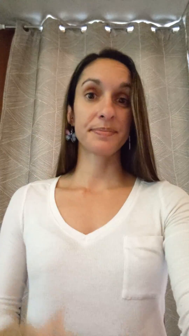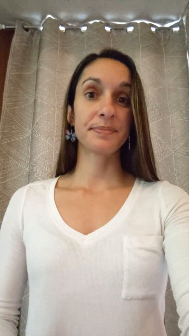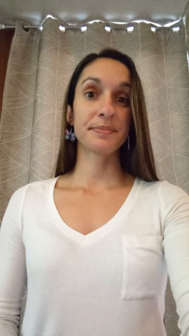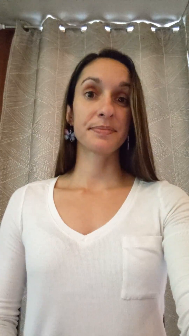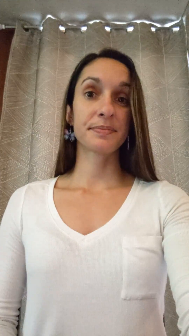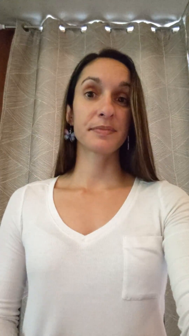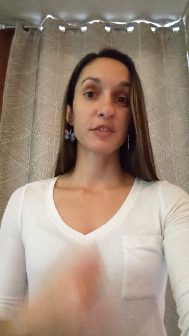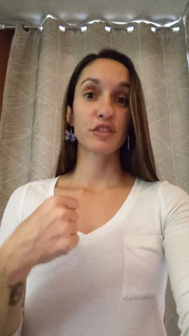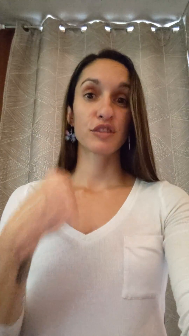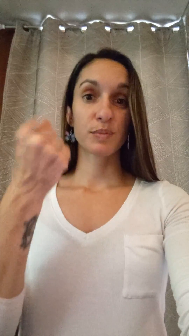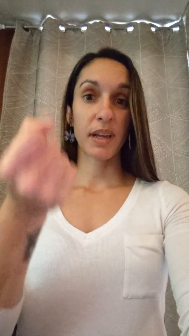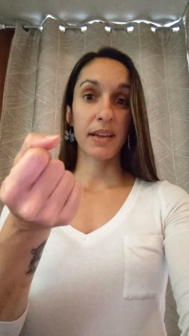drive